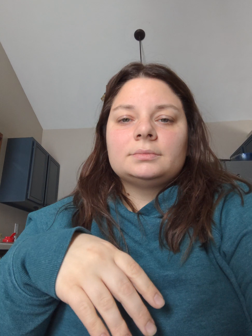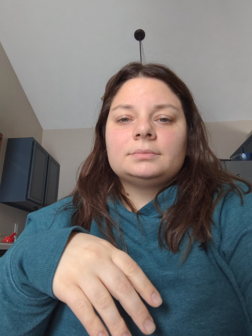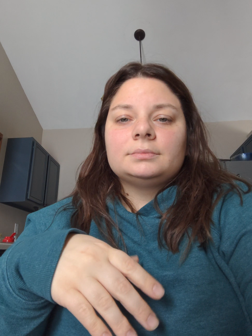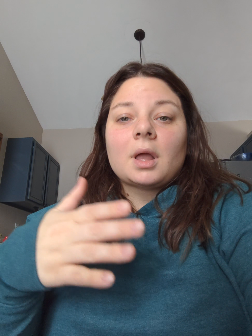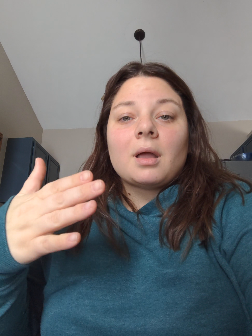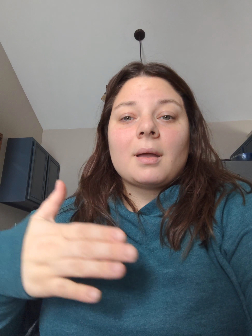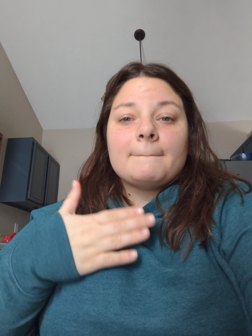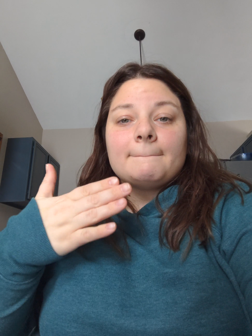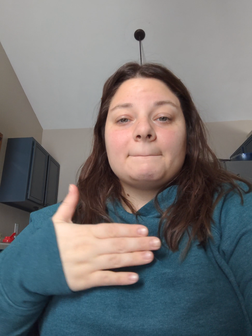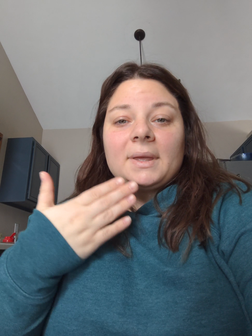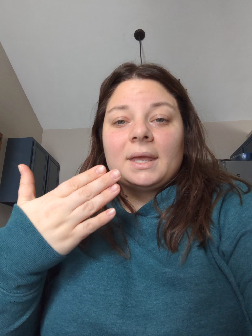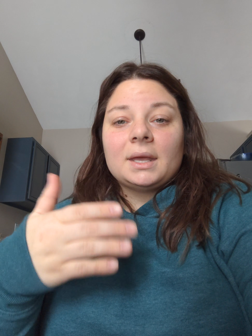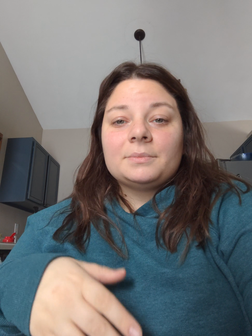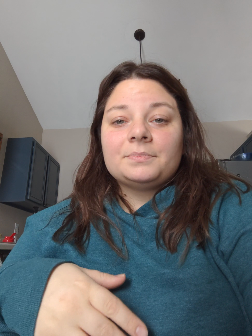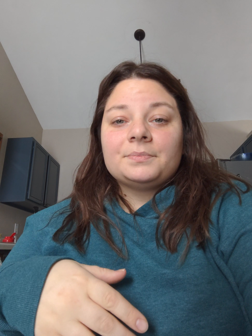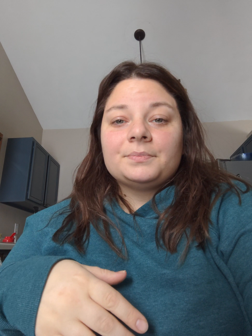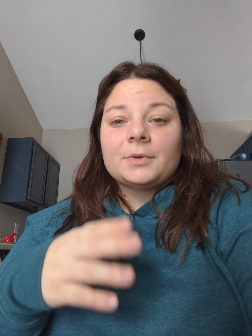happy